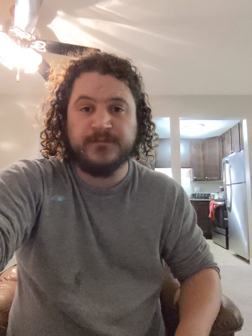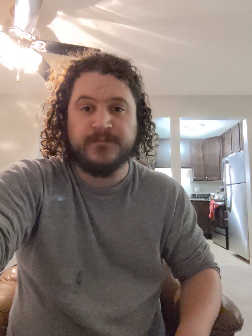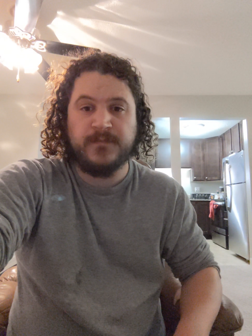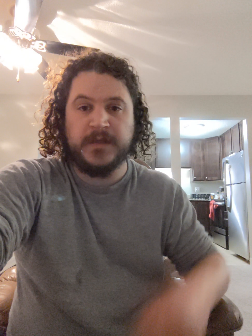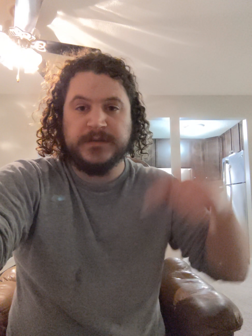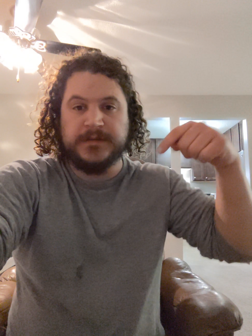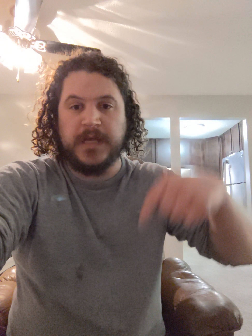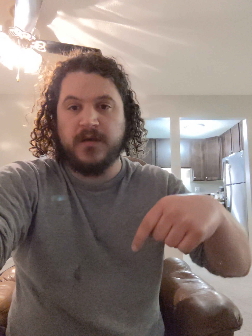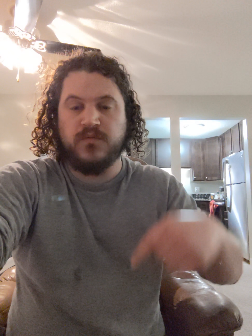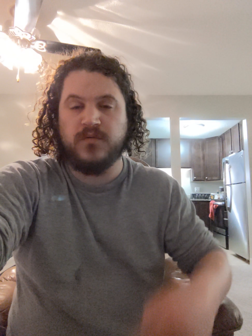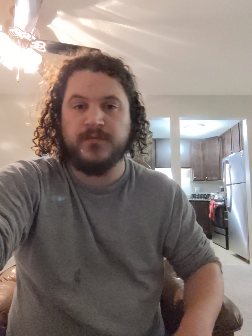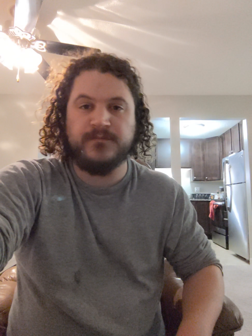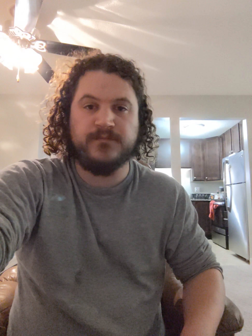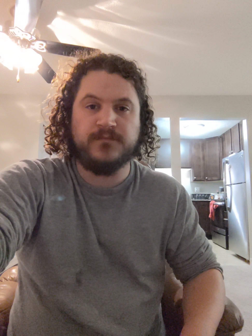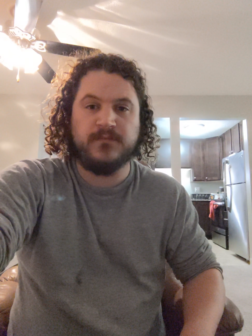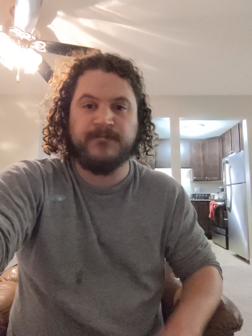down